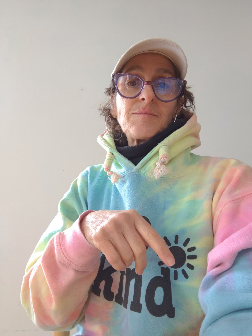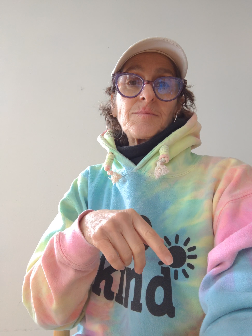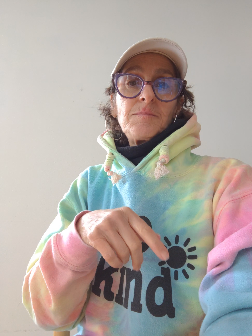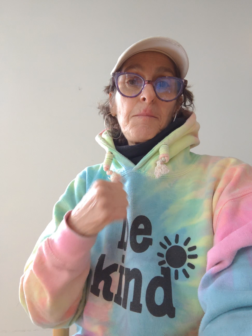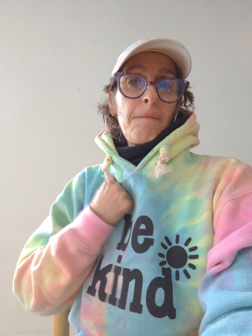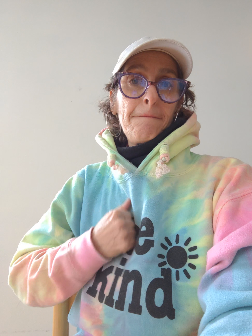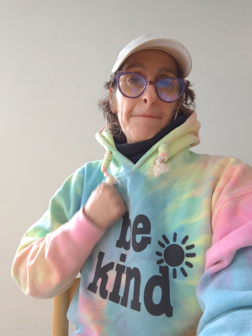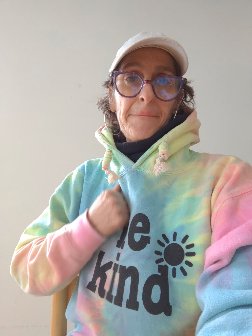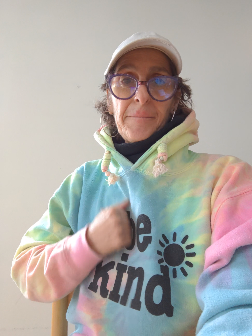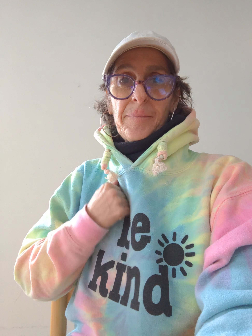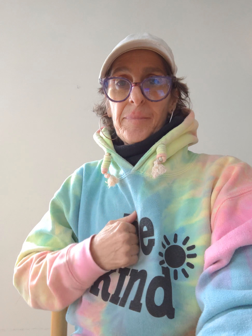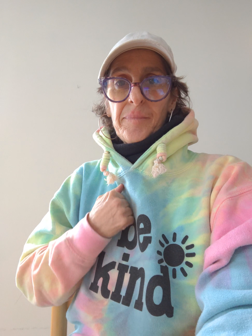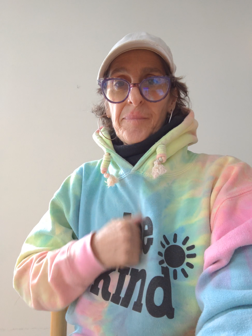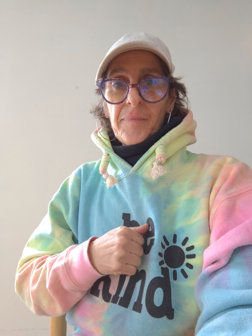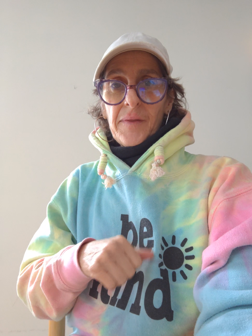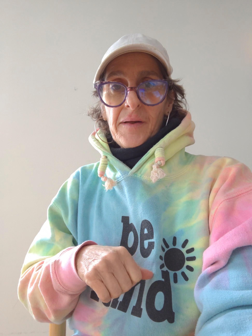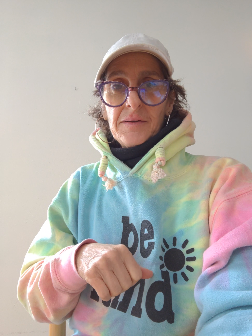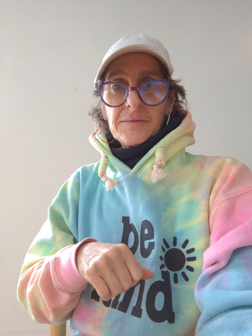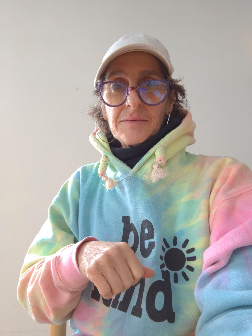bath